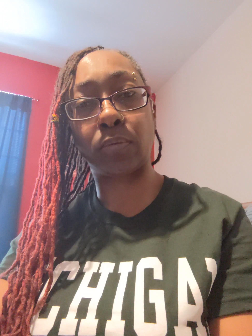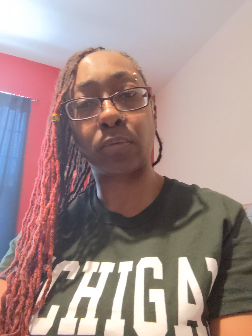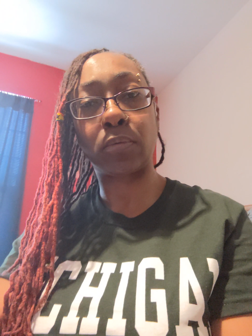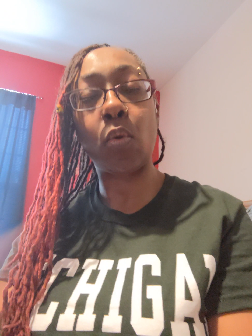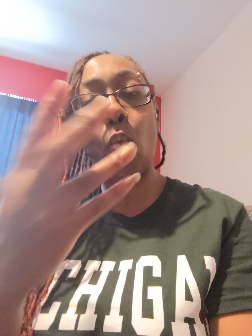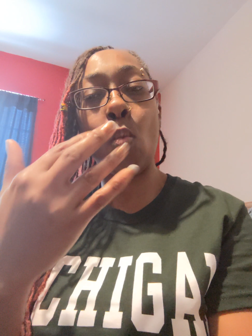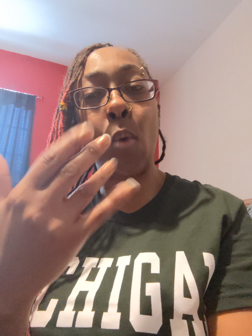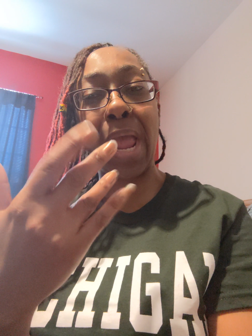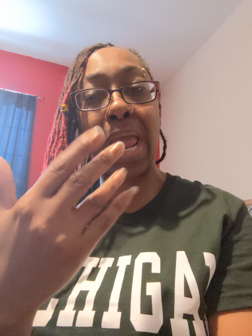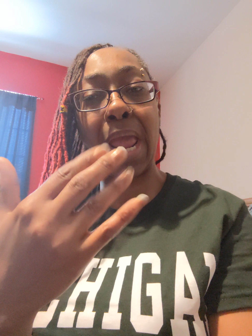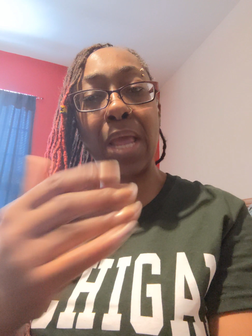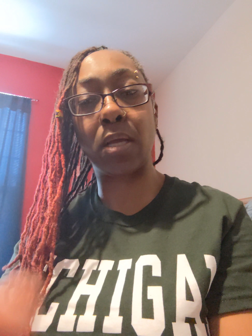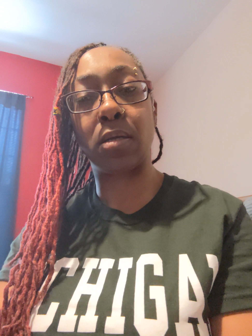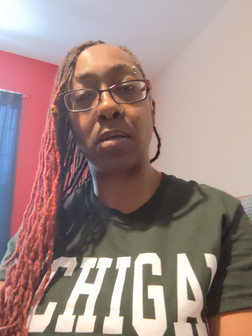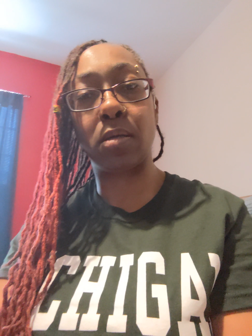wait